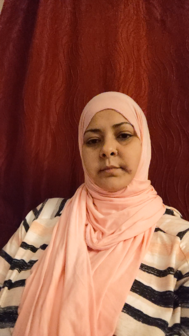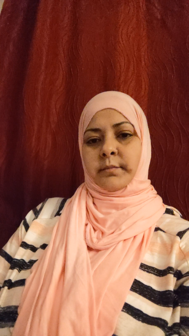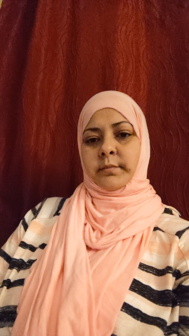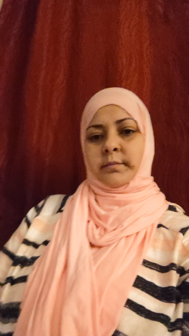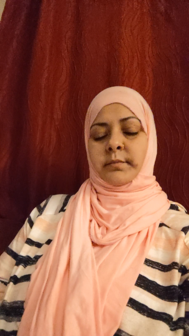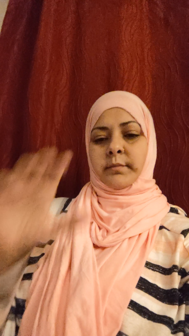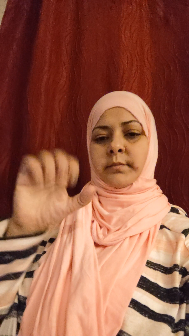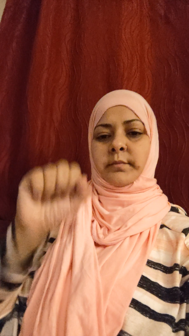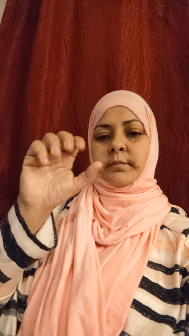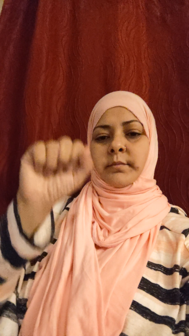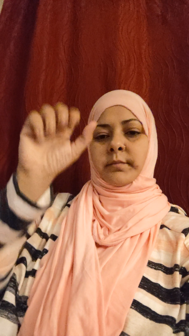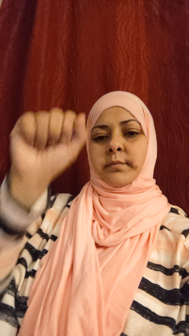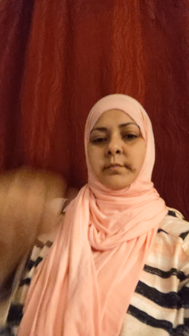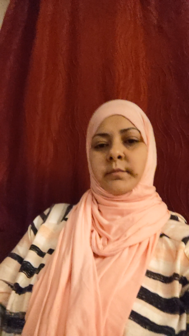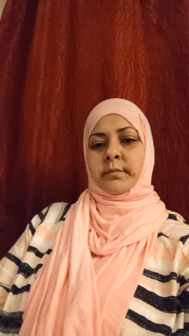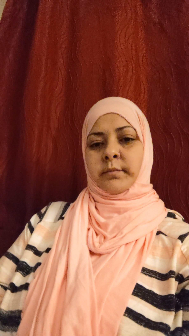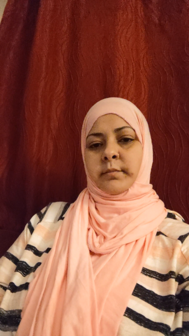ladder